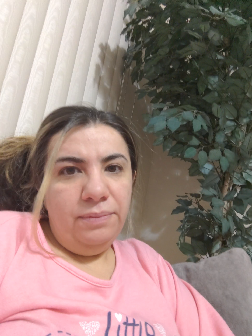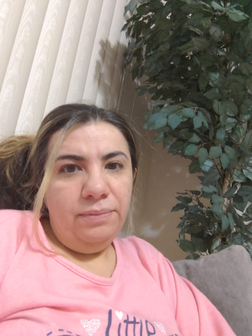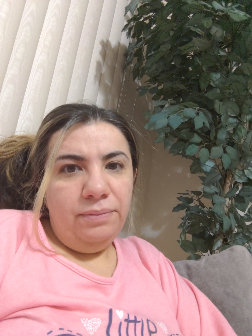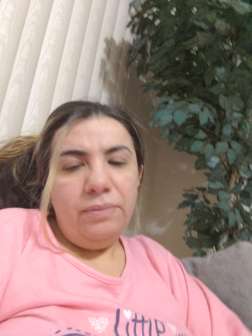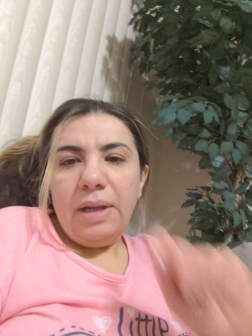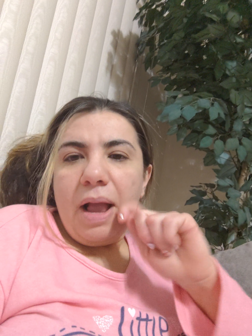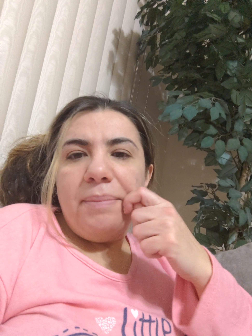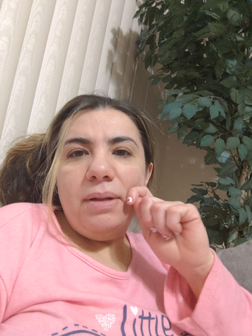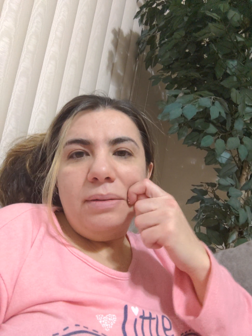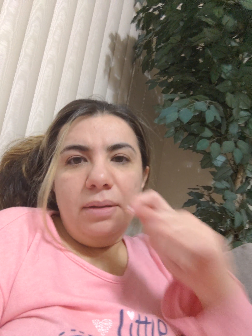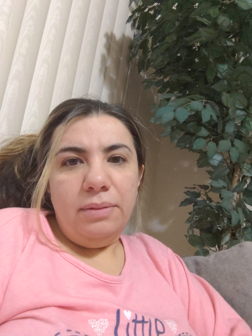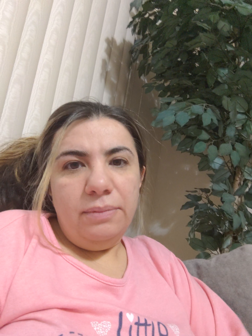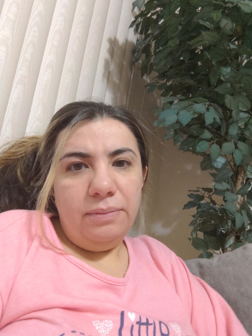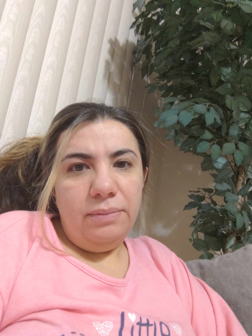apple